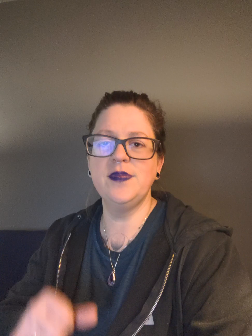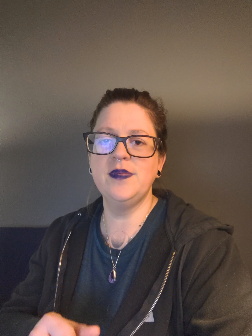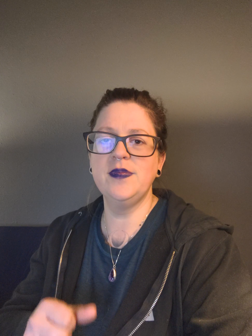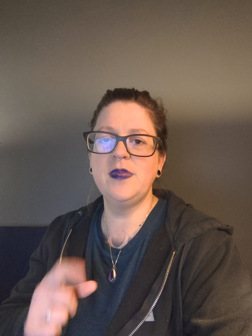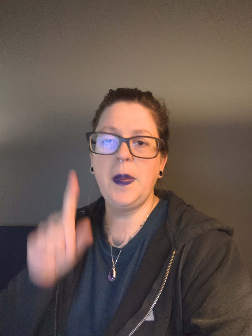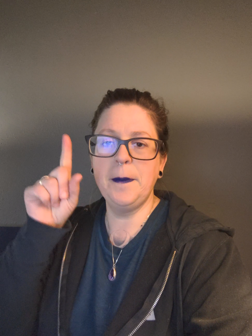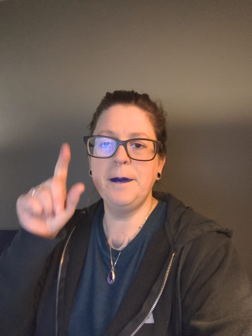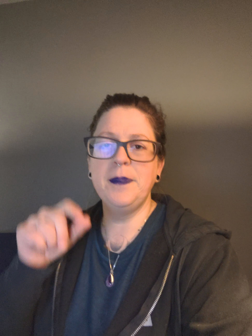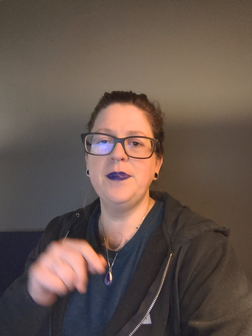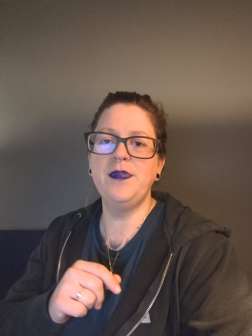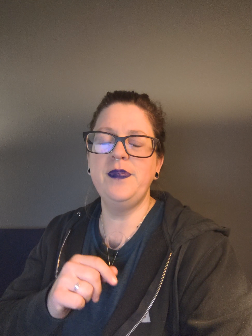up